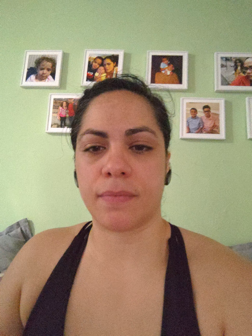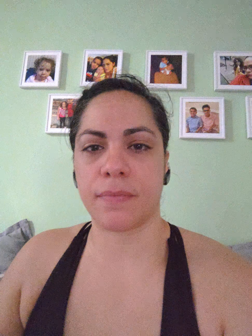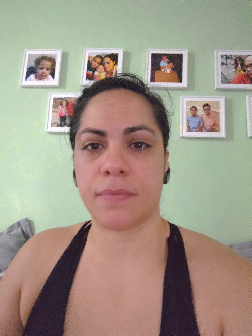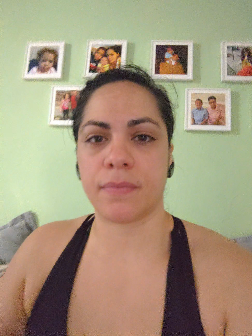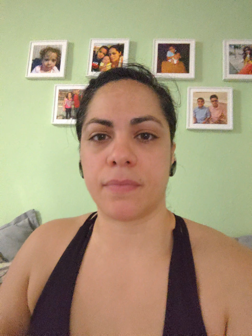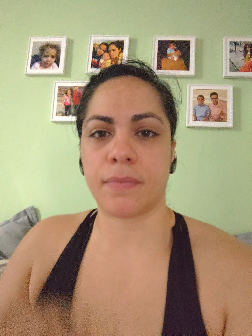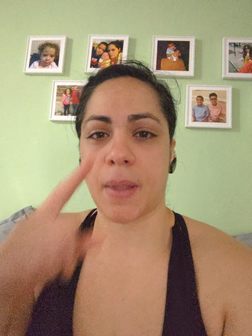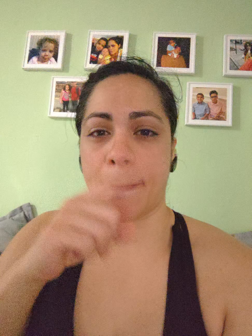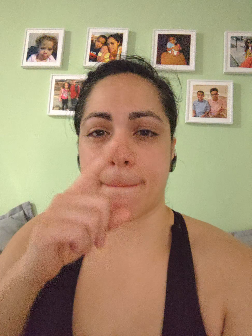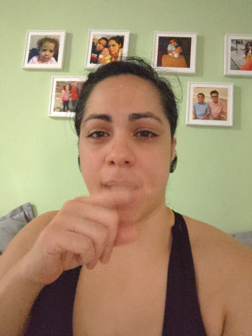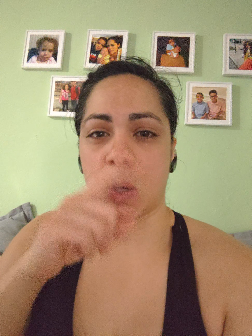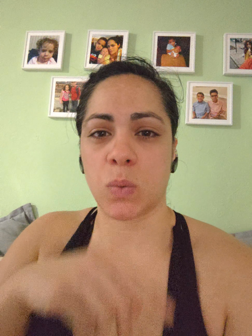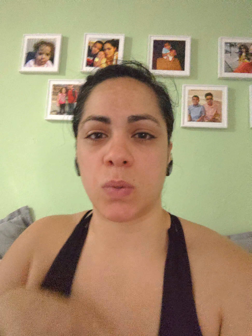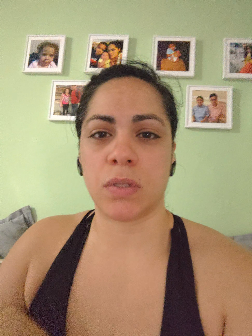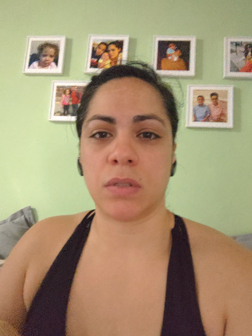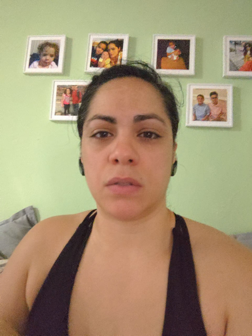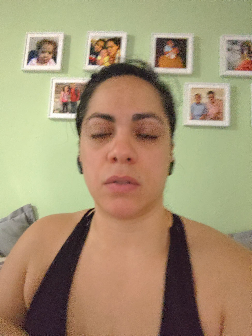mouse